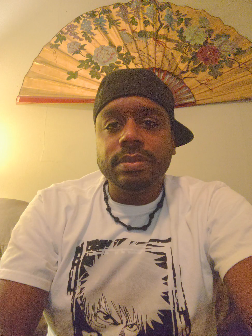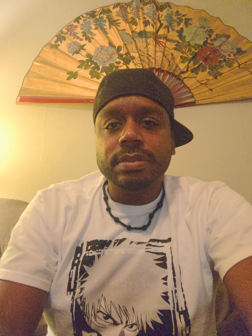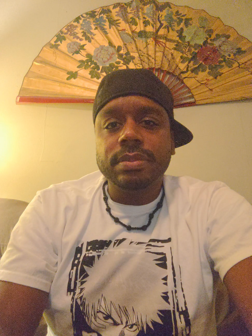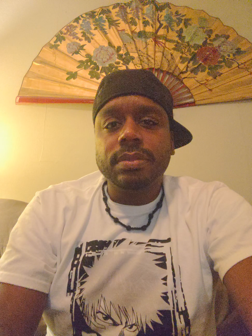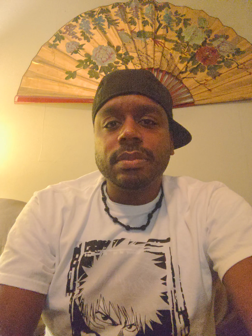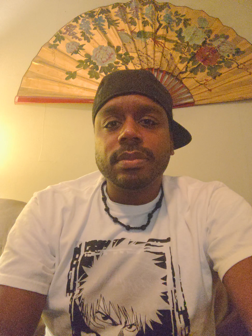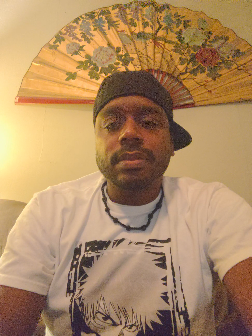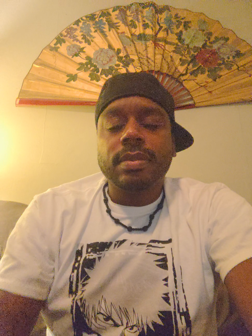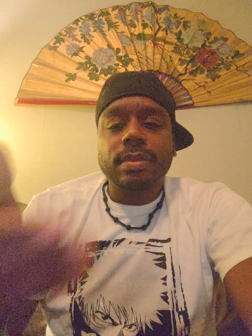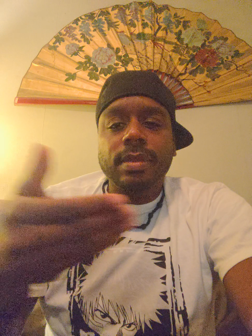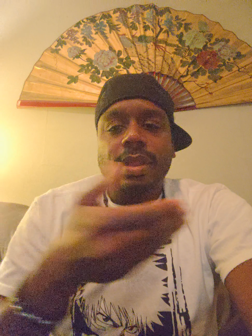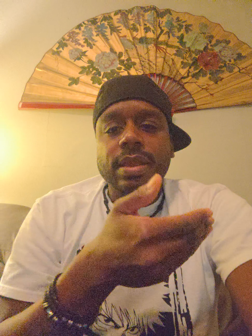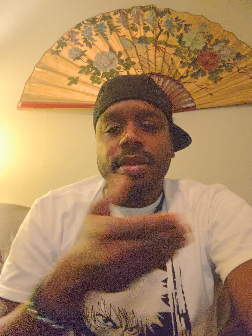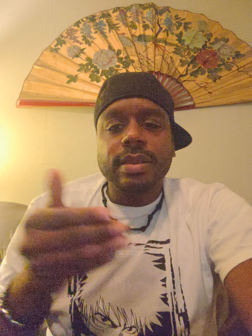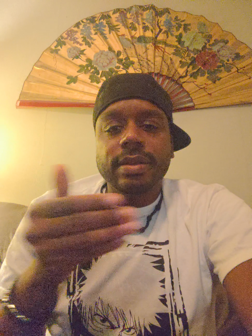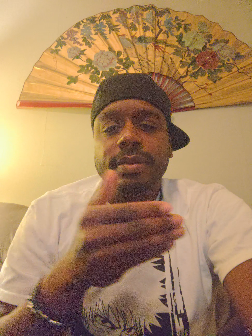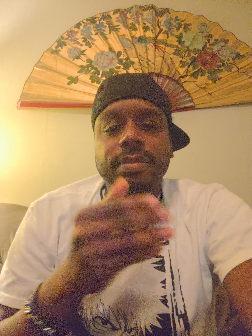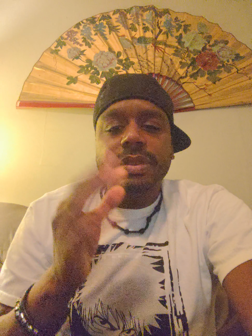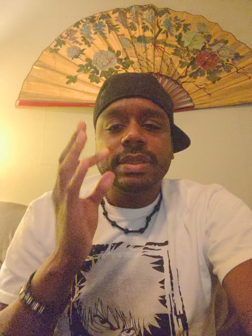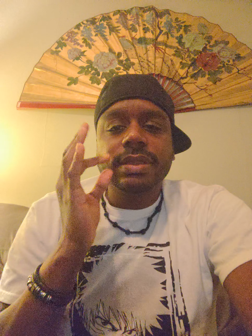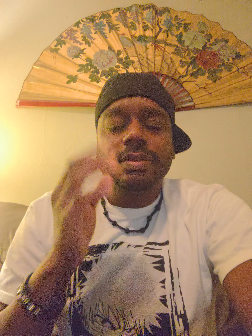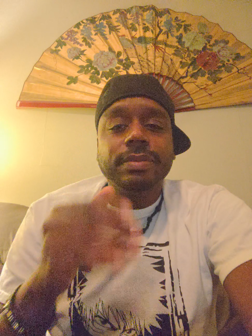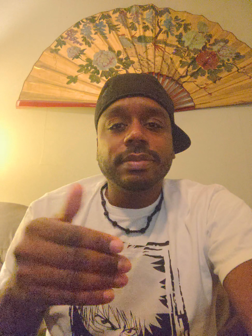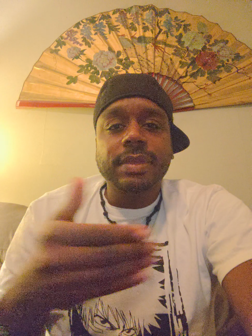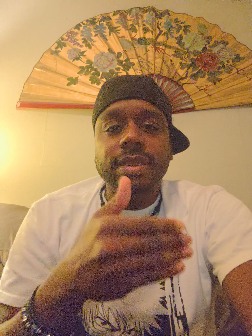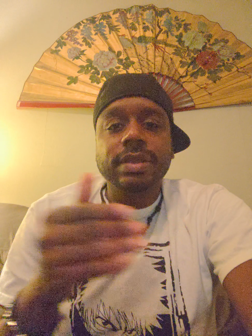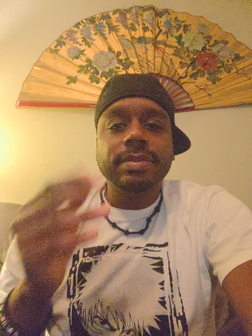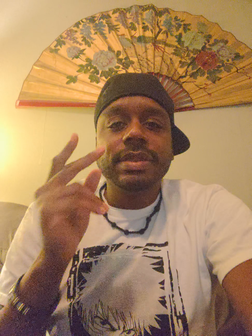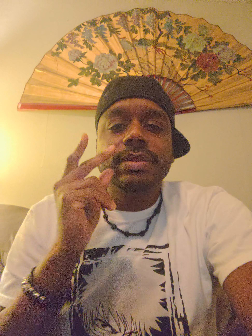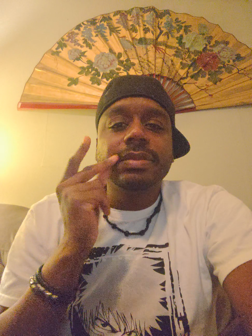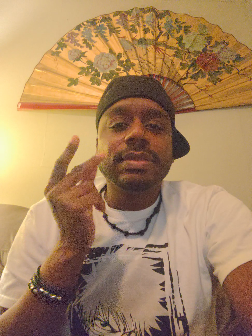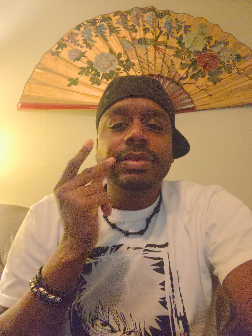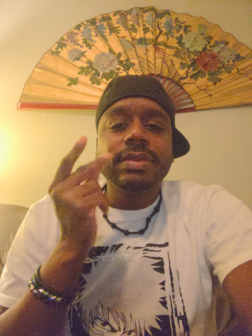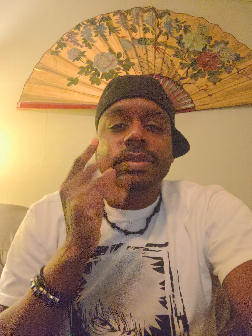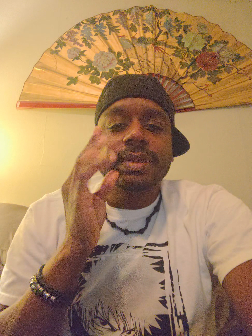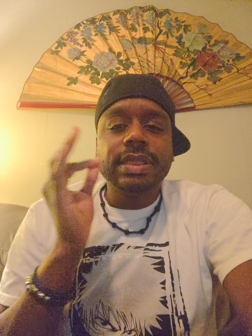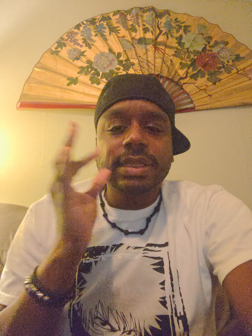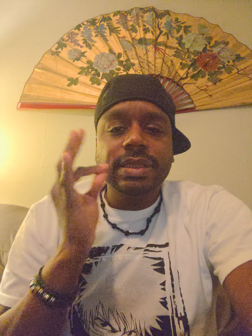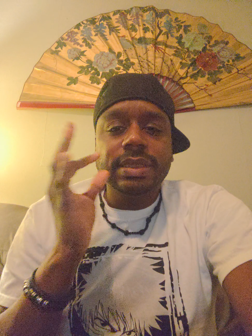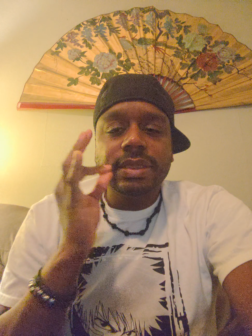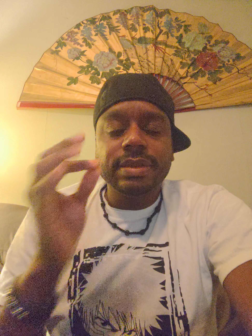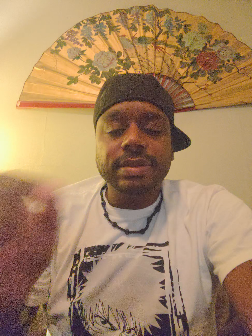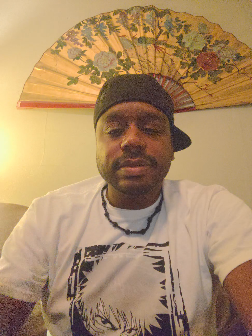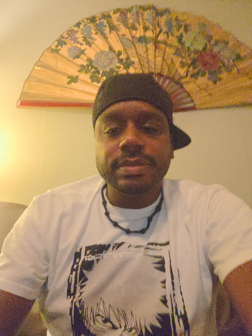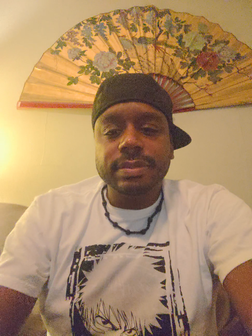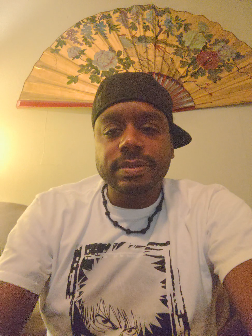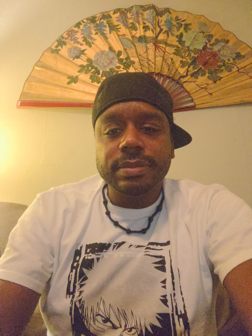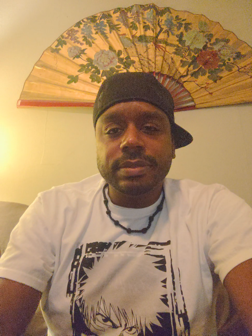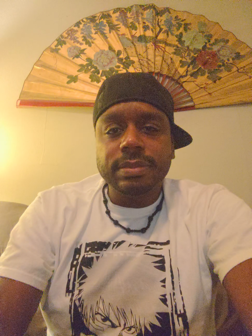kitty